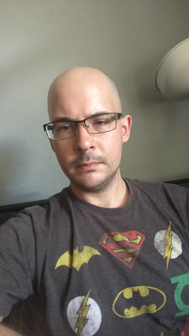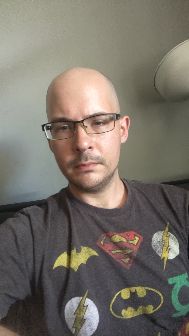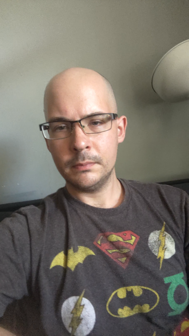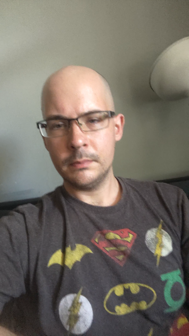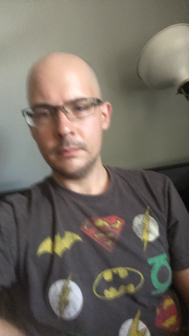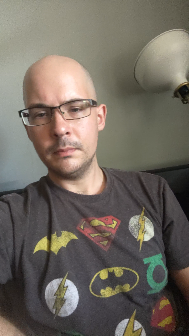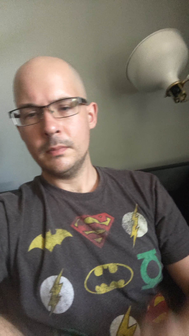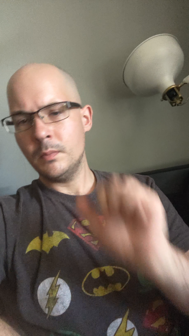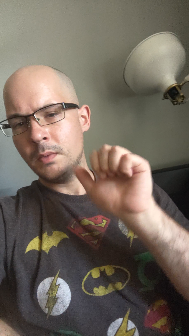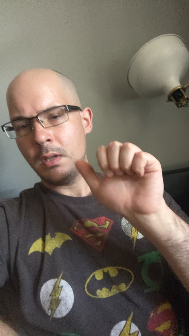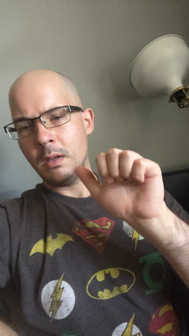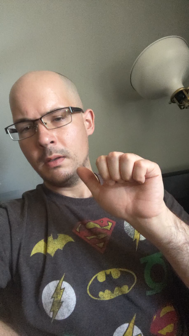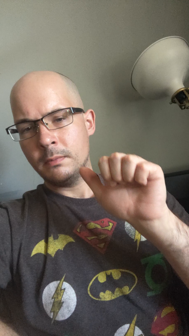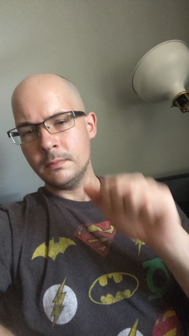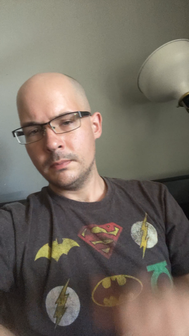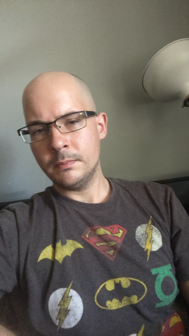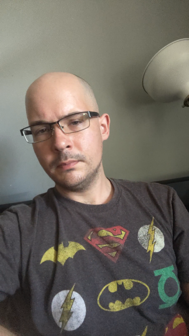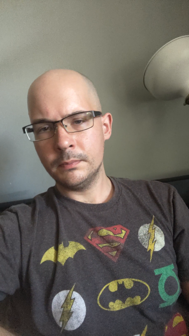knock